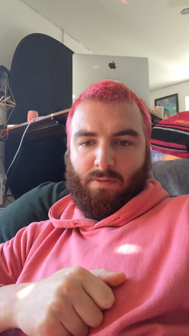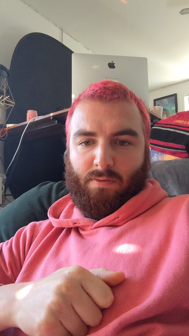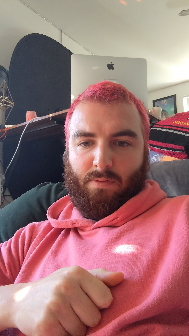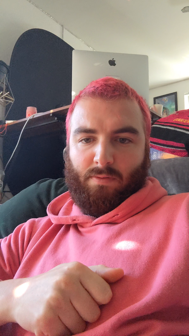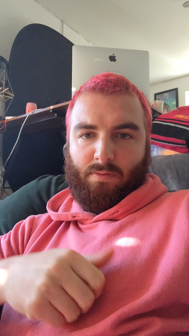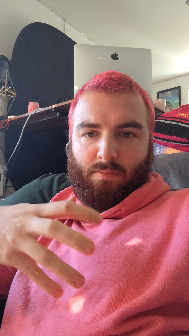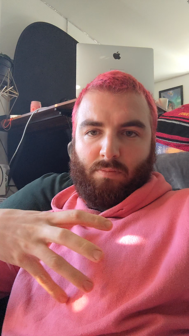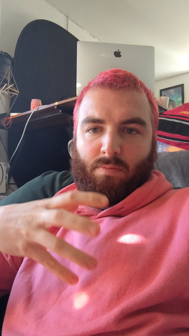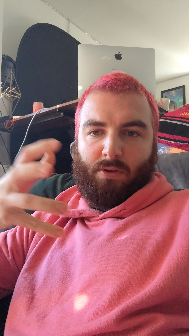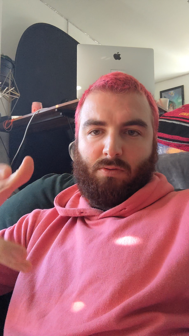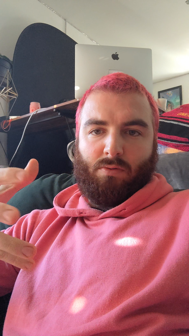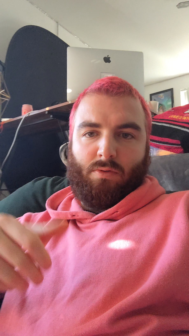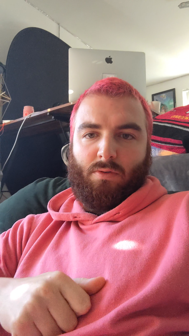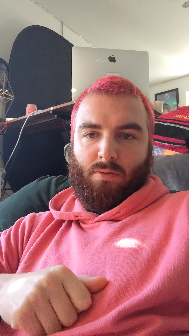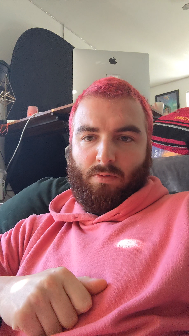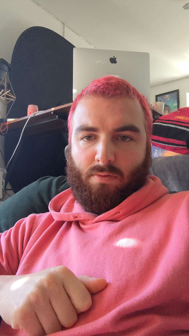much